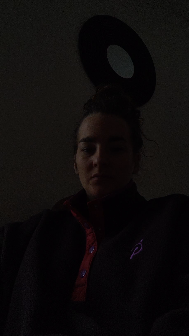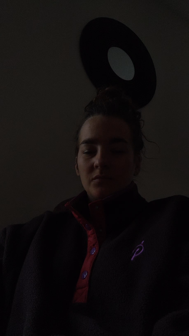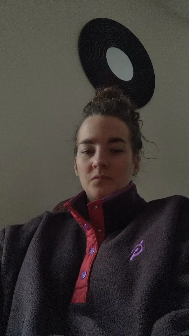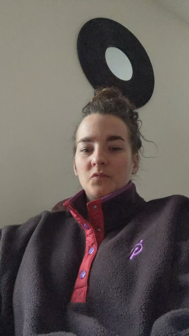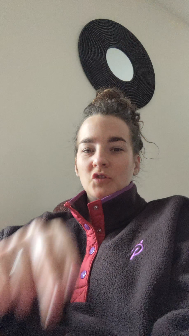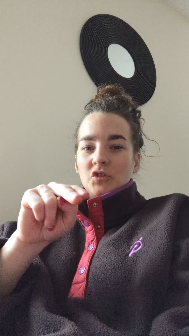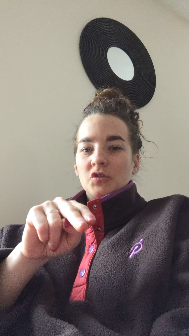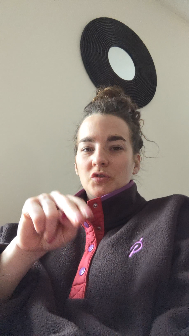nurse